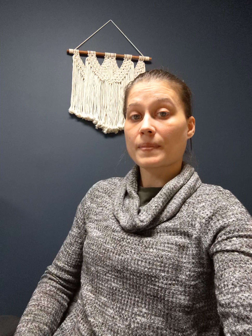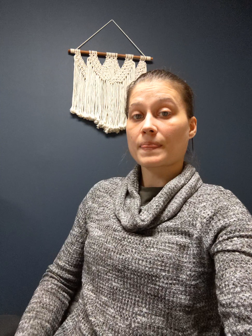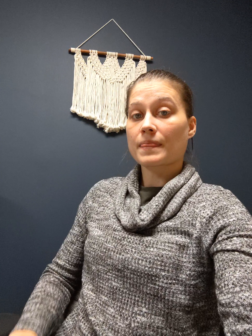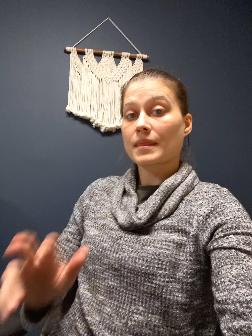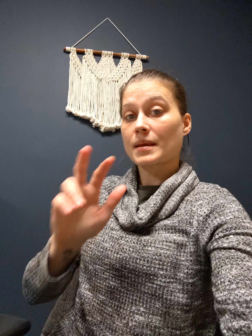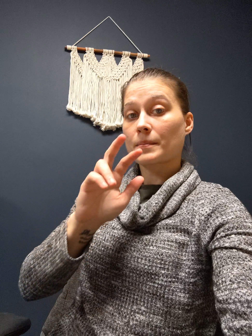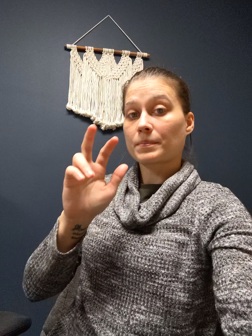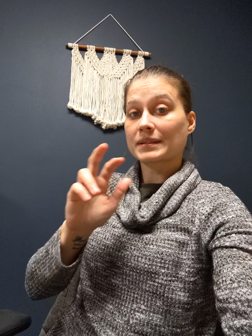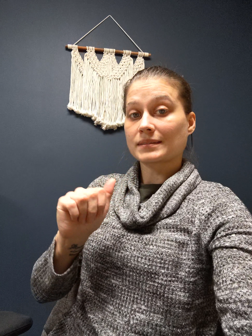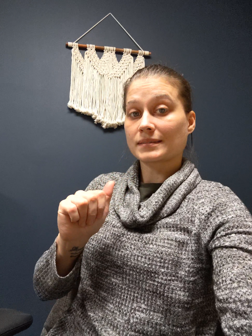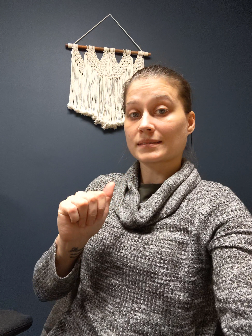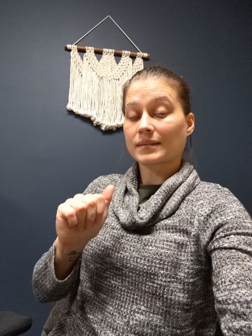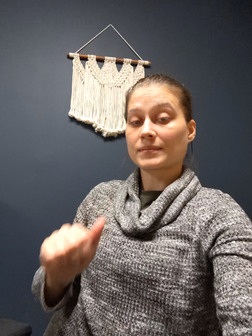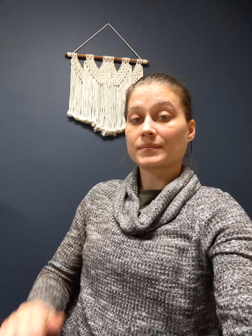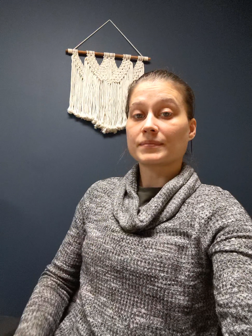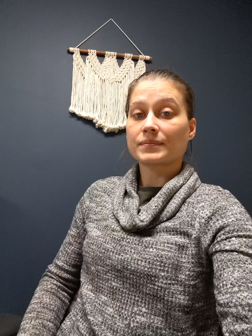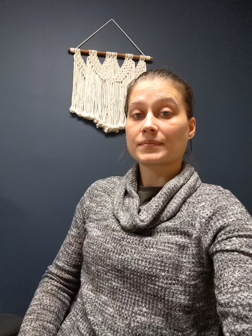pizza